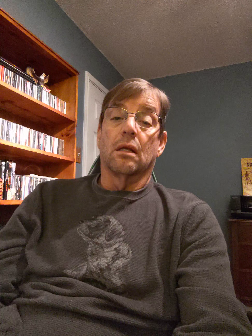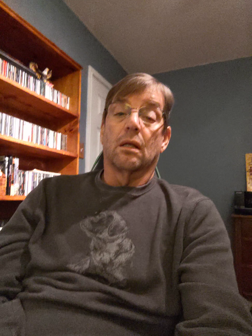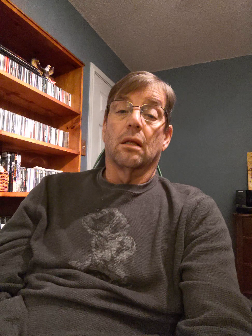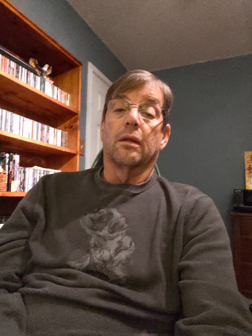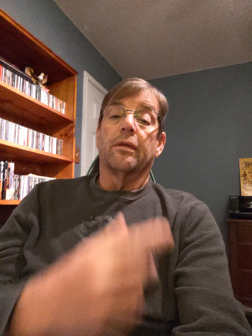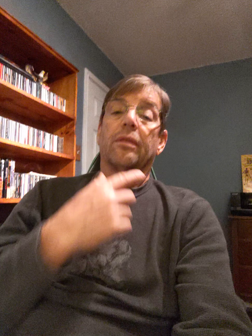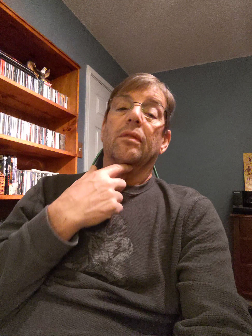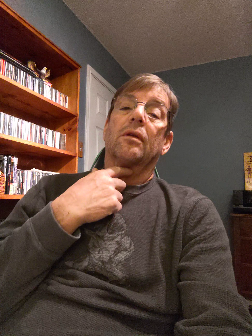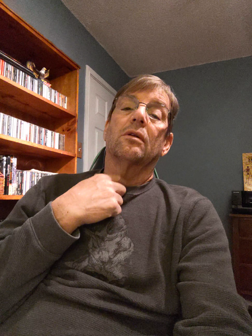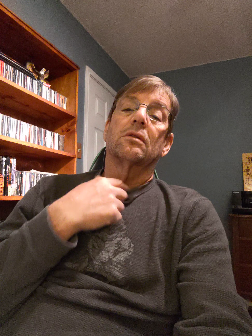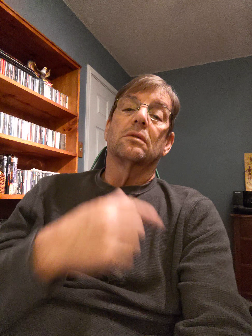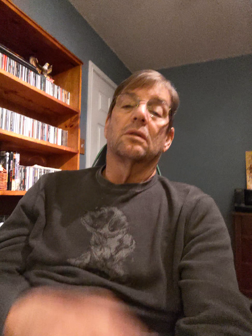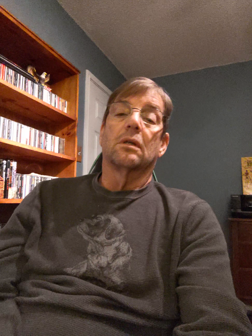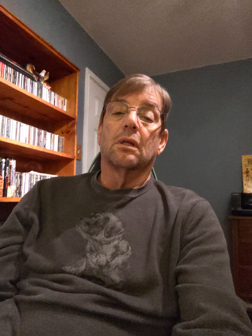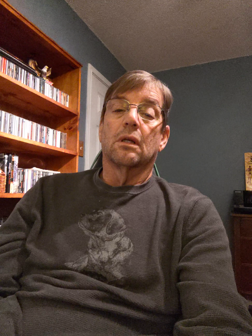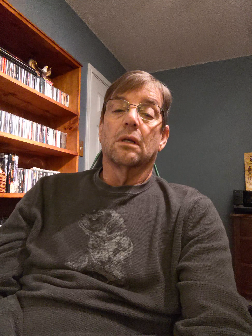thirsty